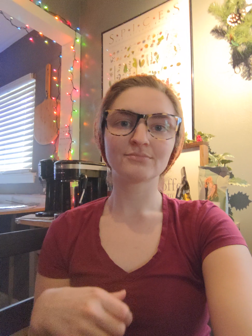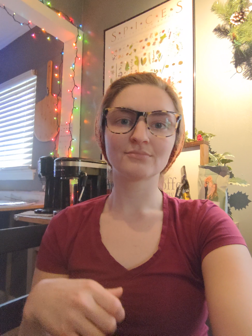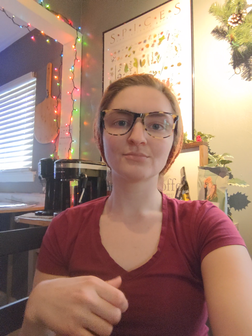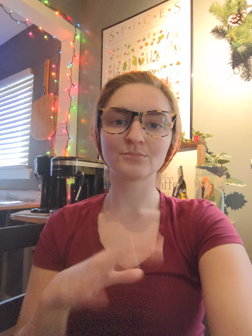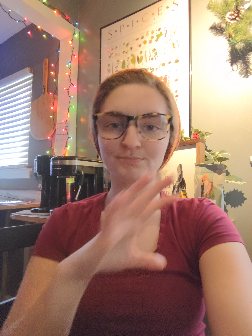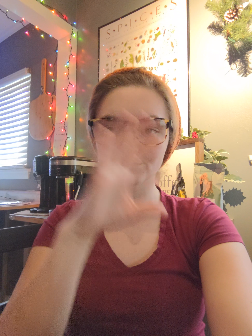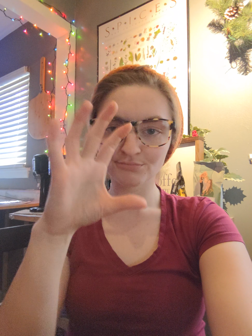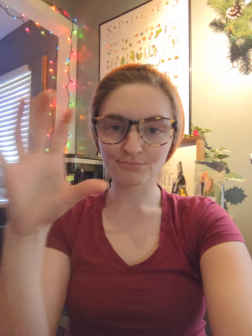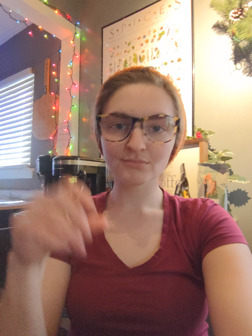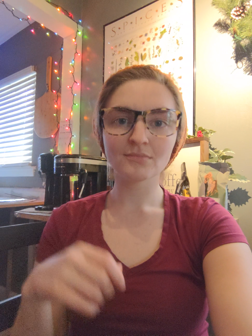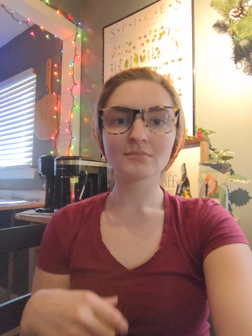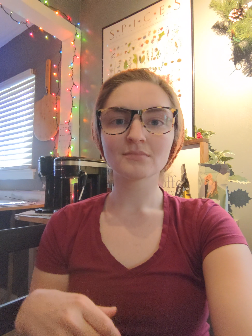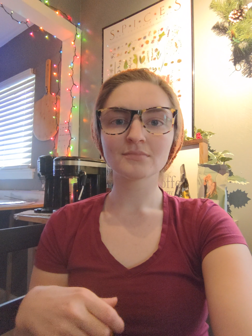cloud